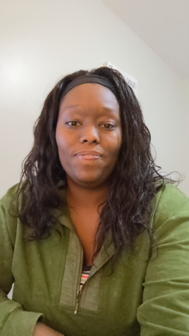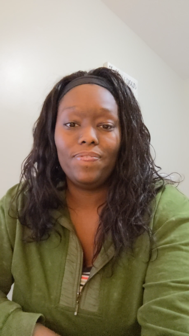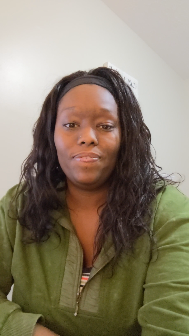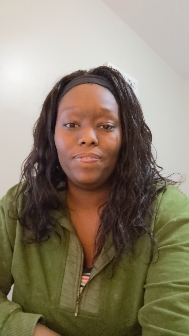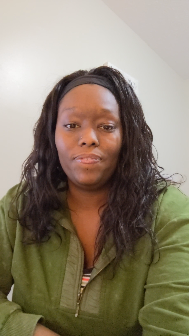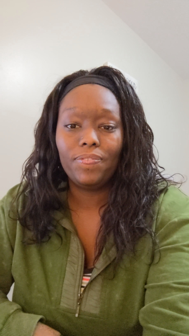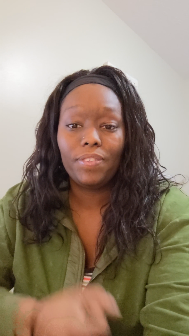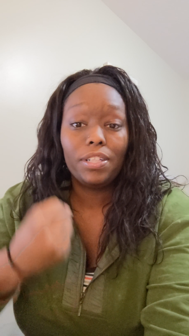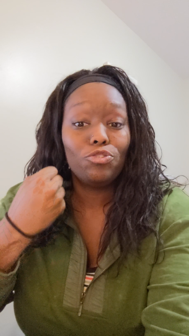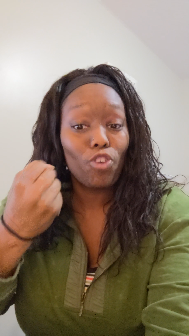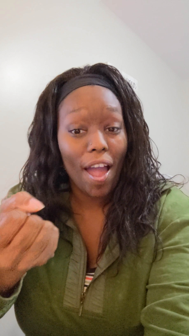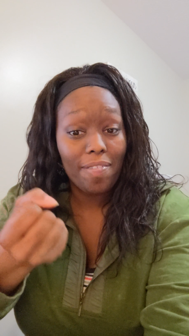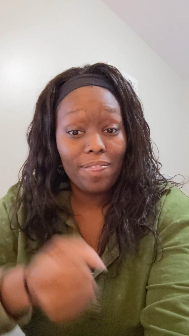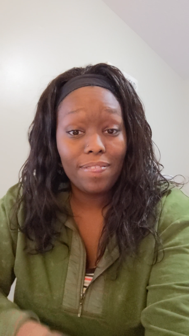drive